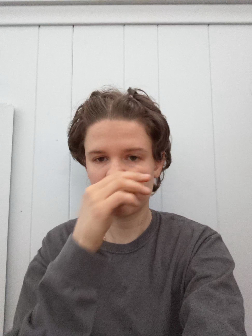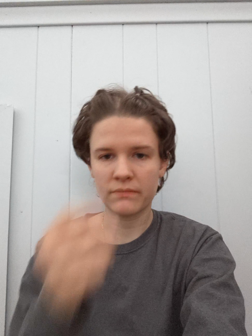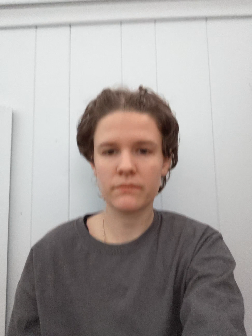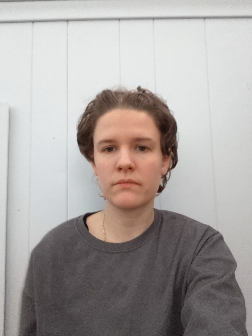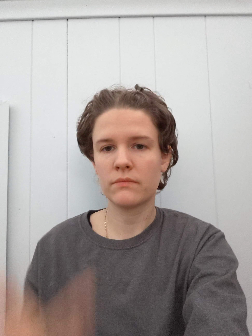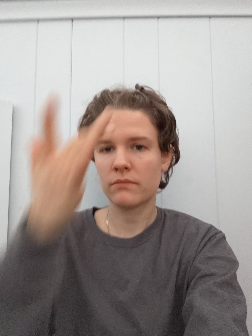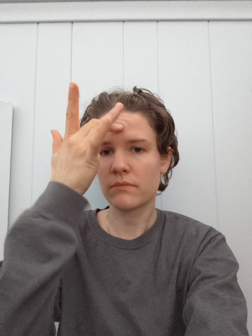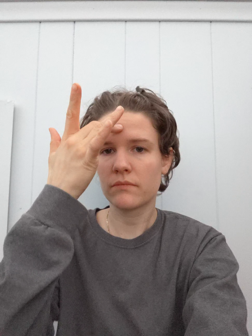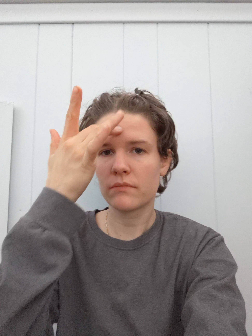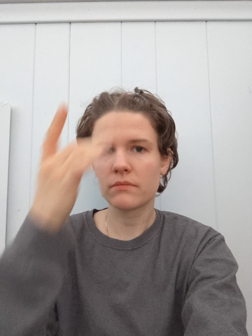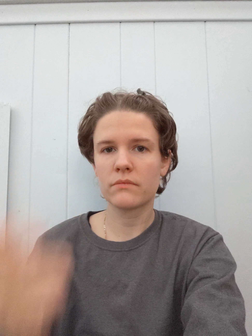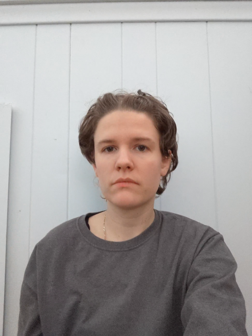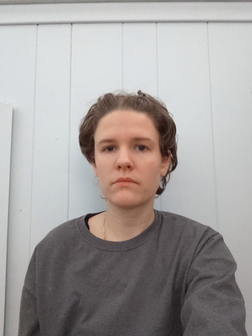sick